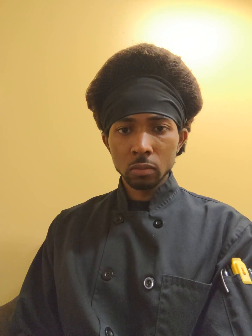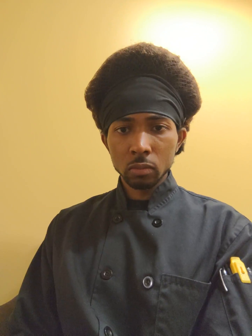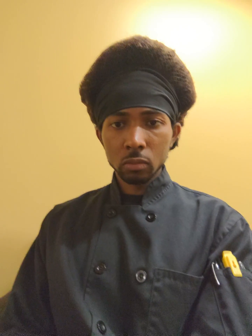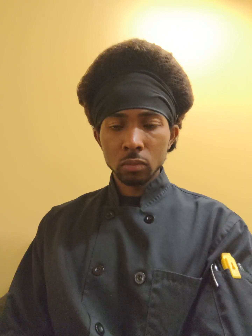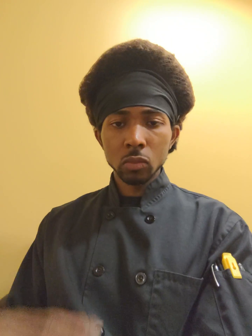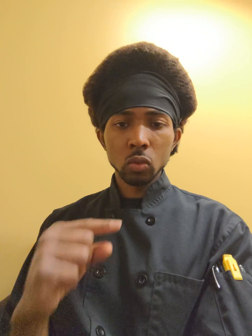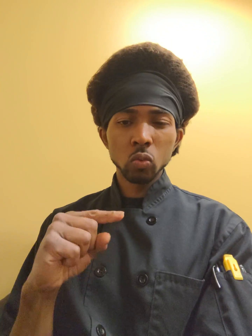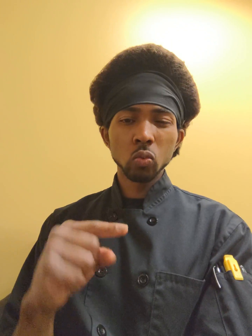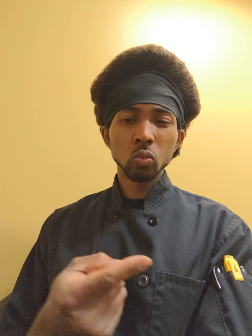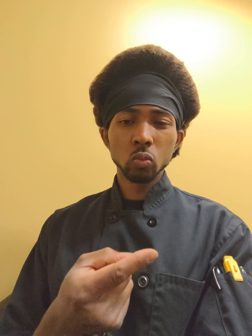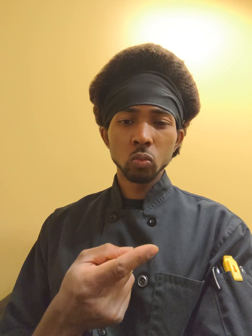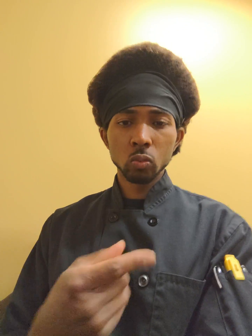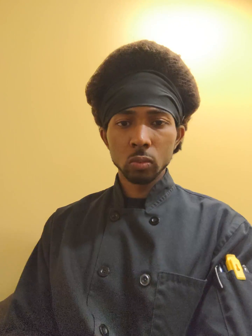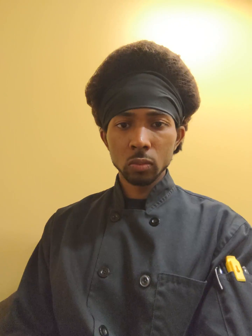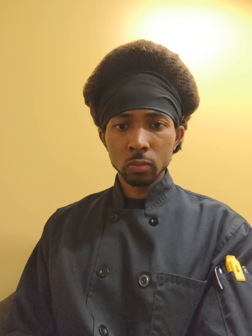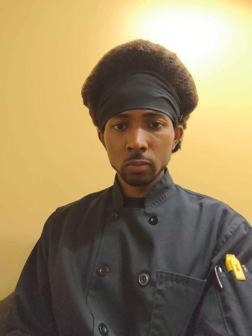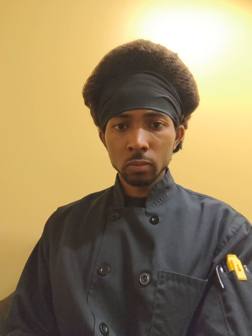hurt